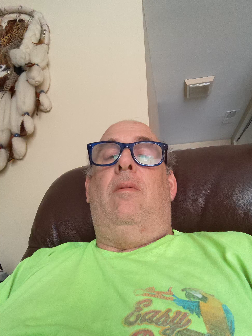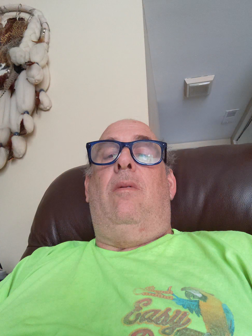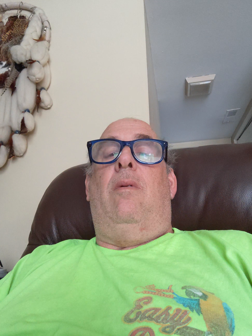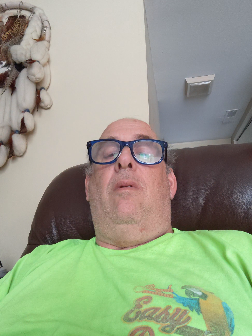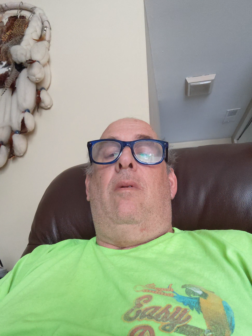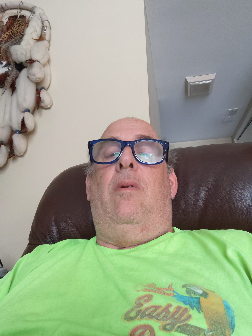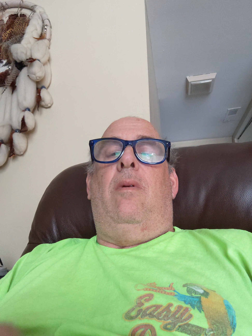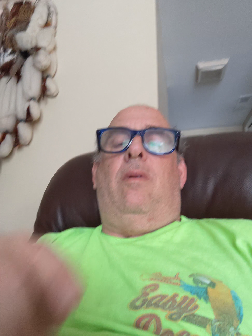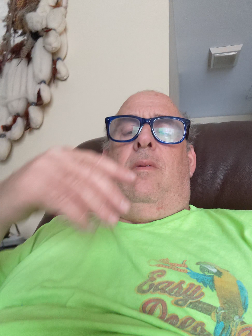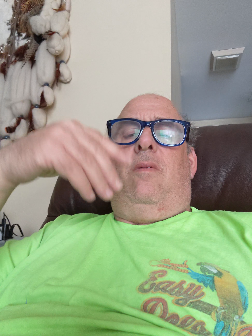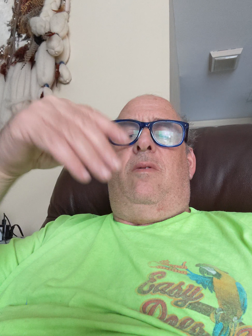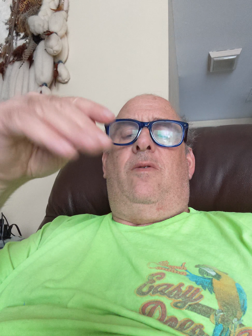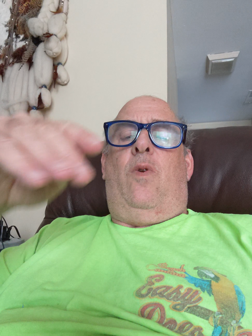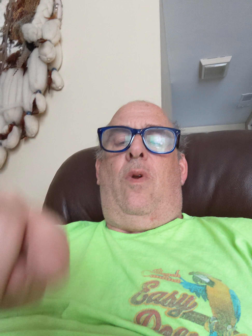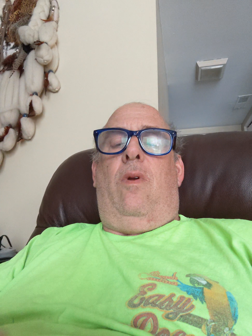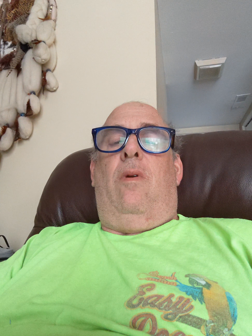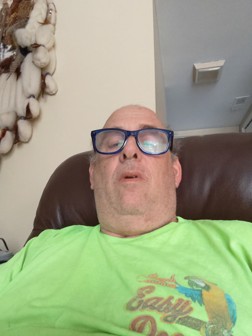store